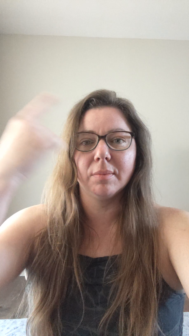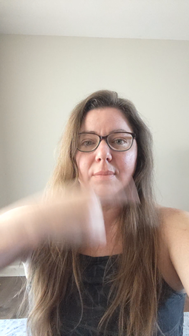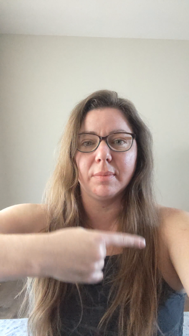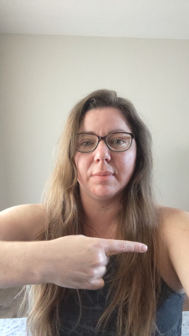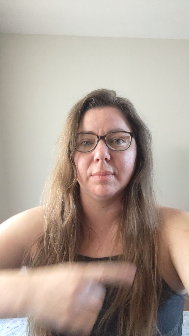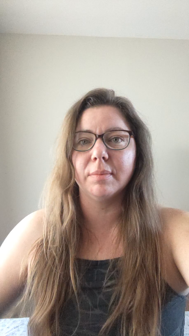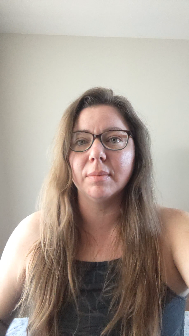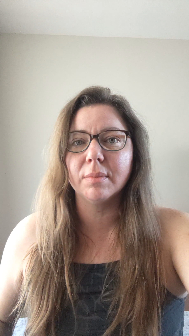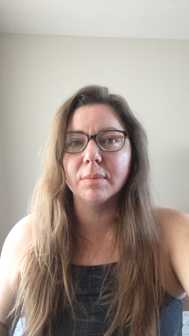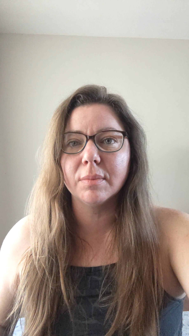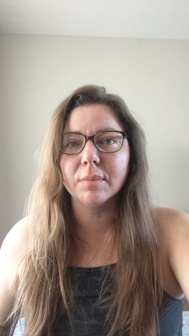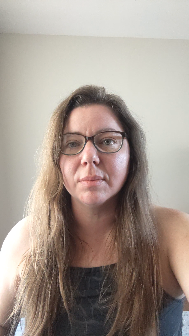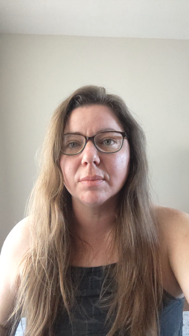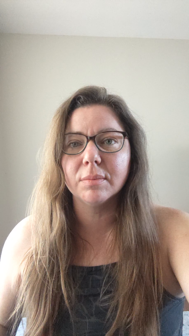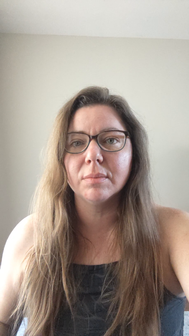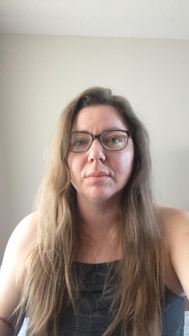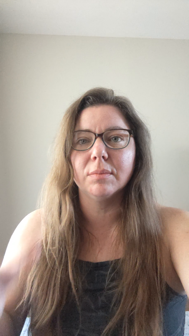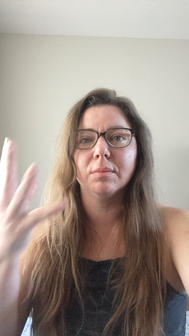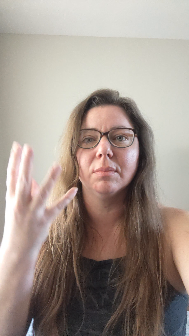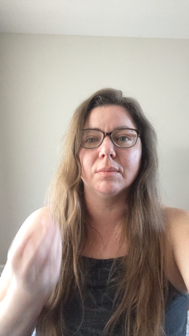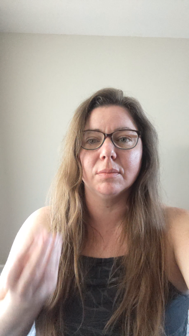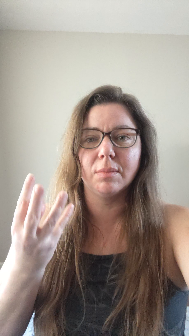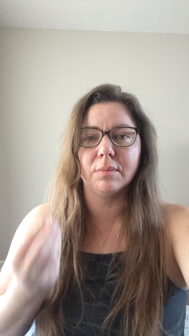gentle